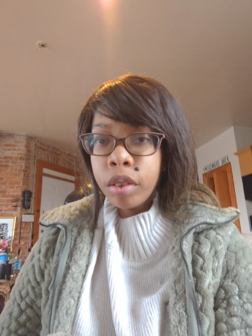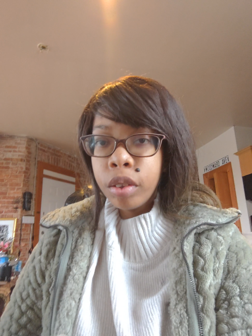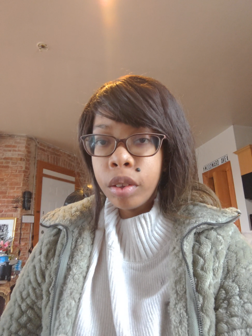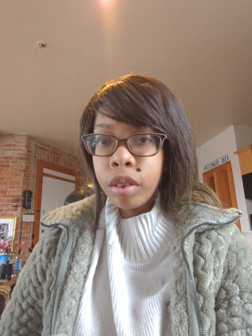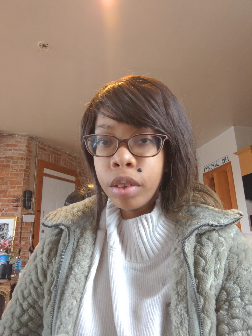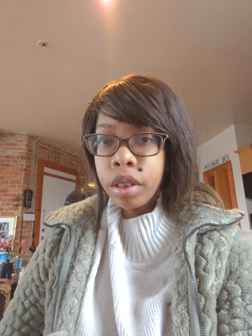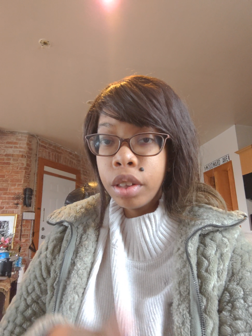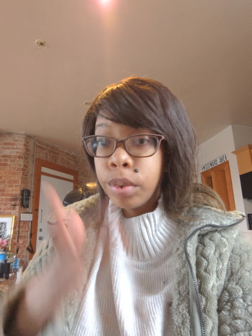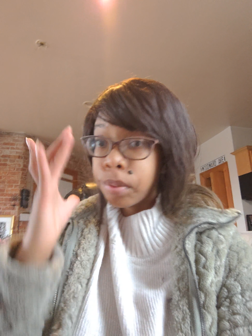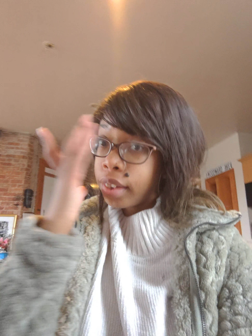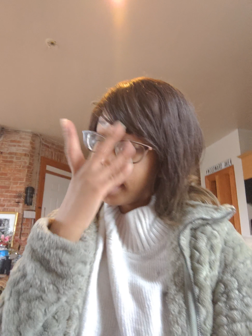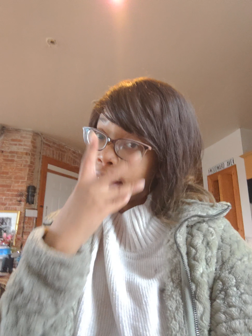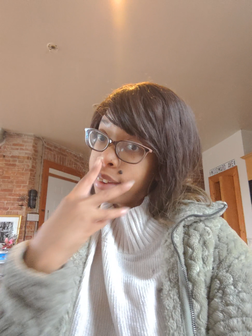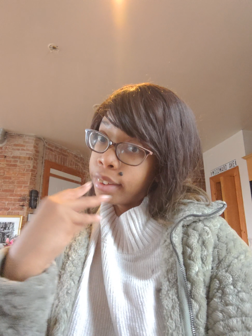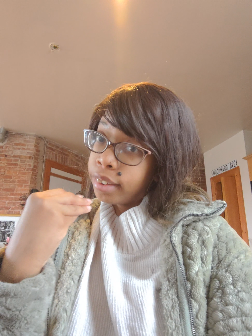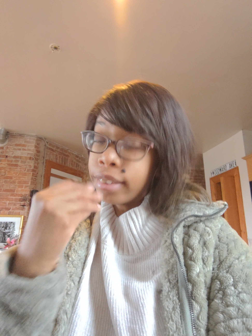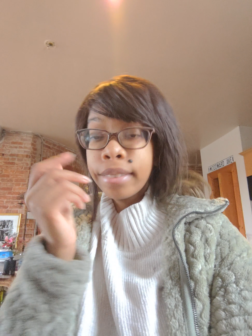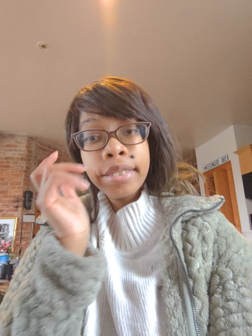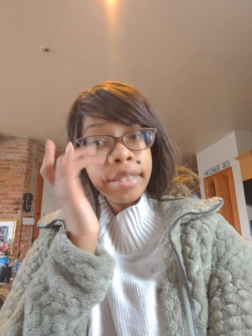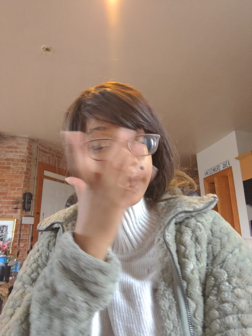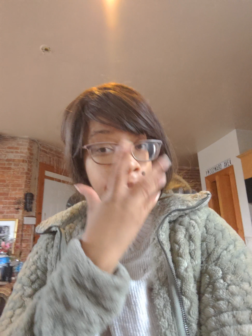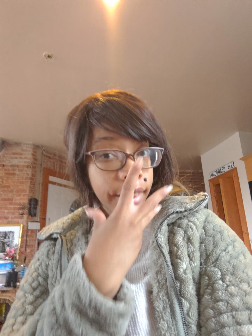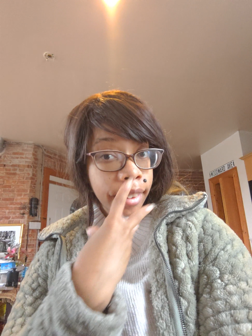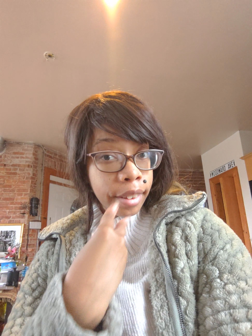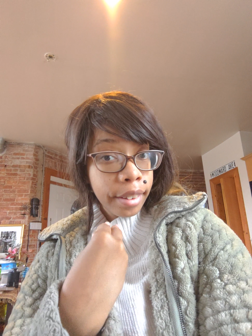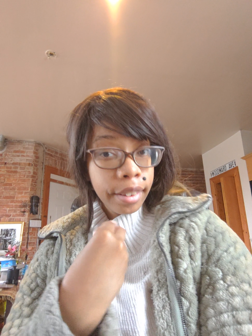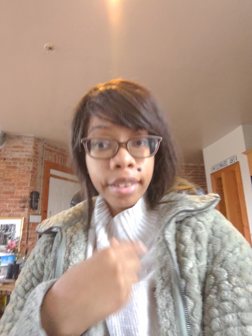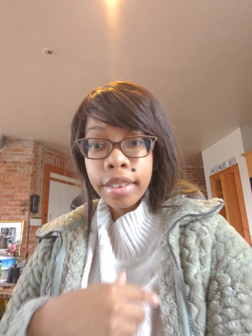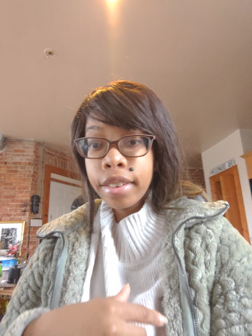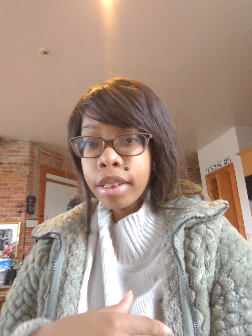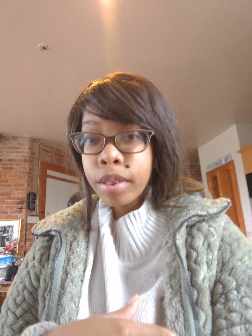pretty